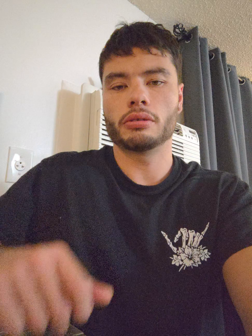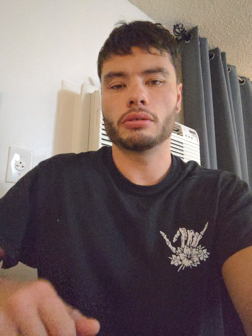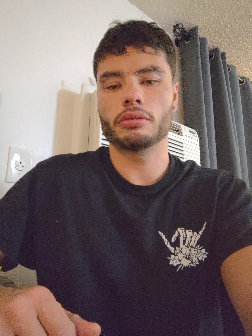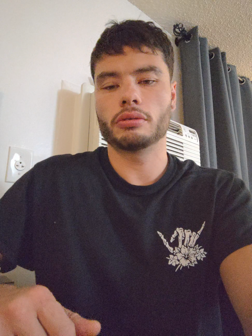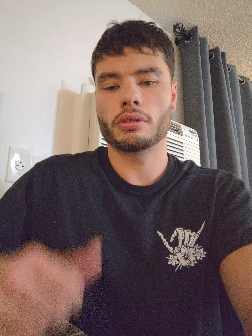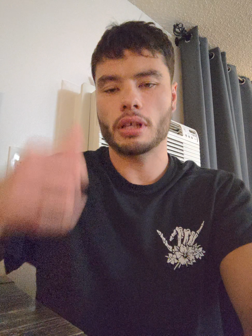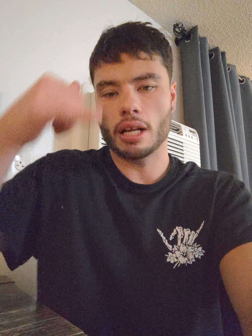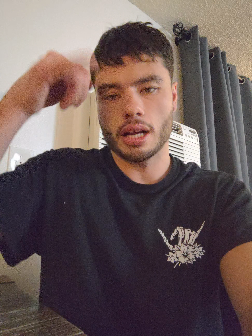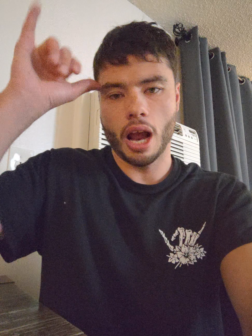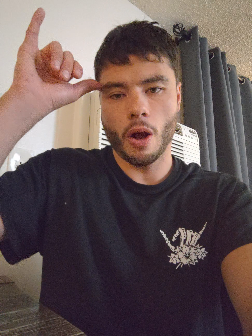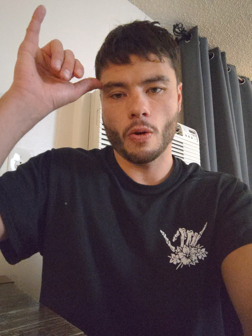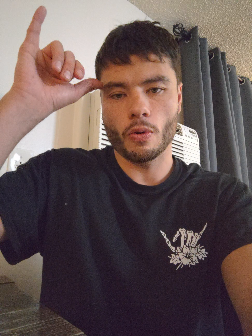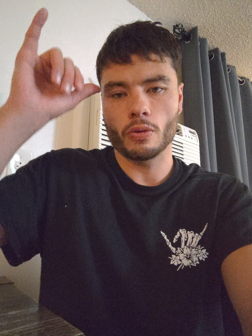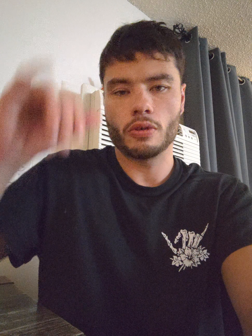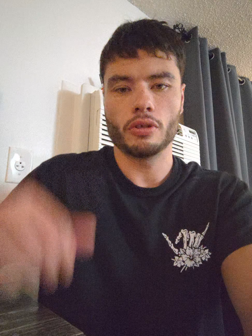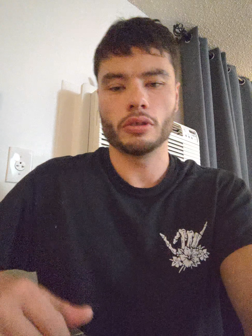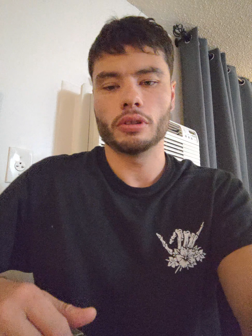cow